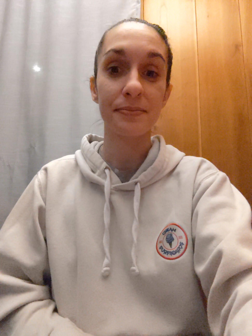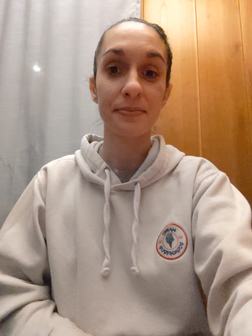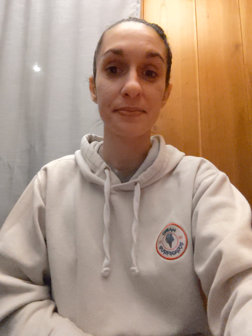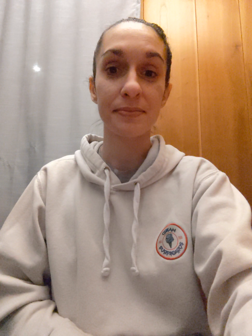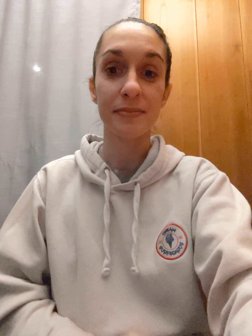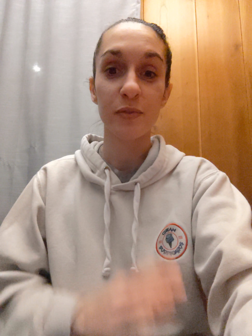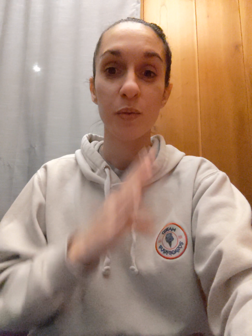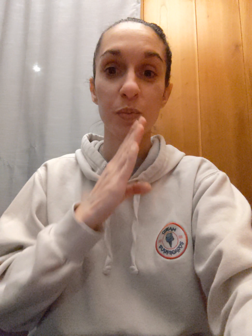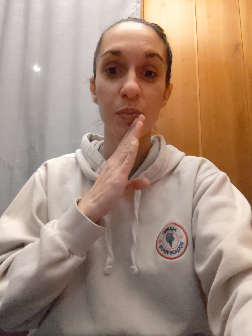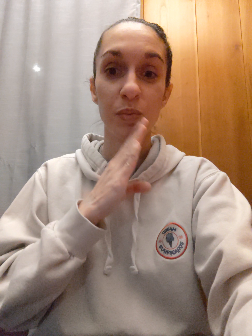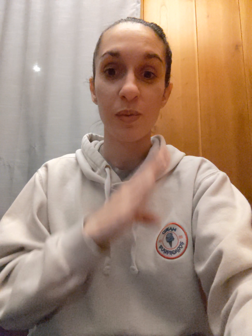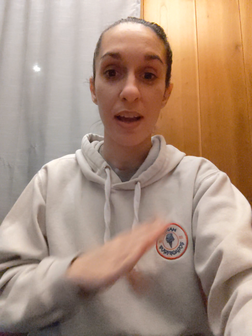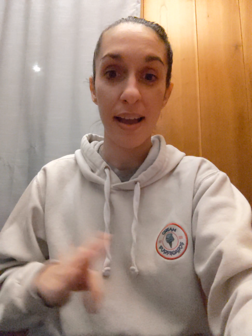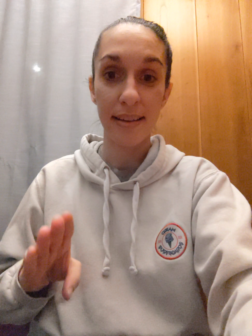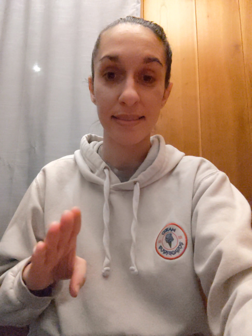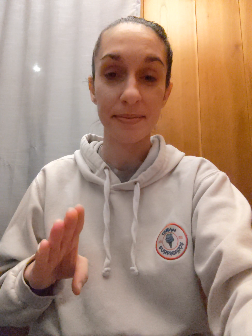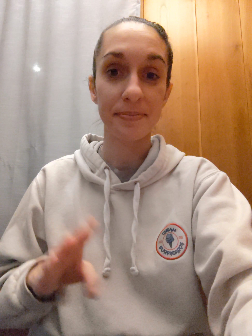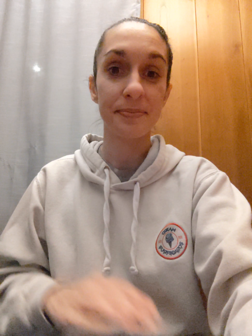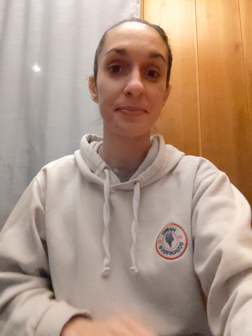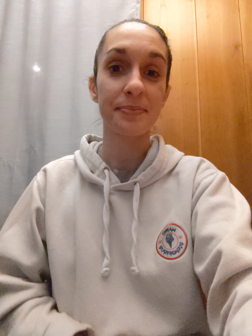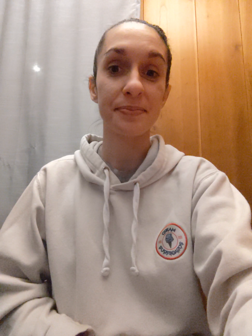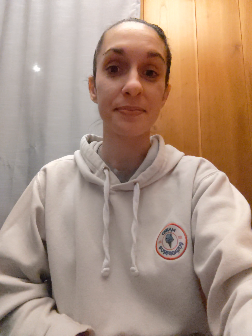quiet